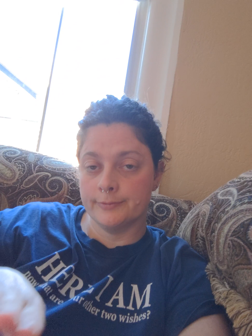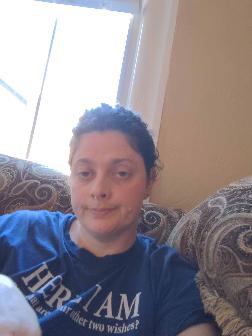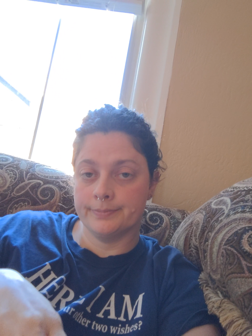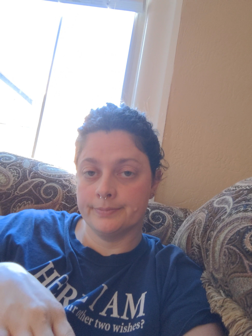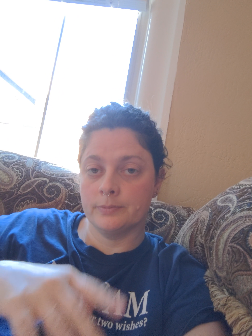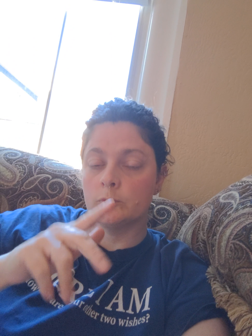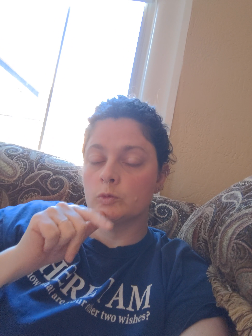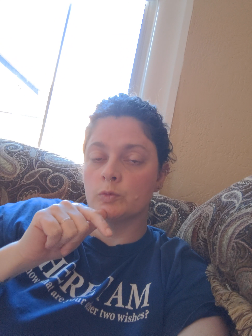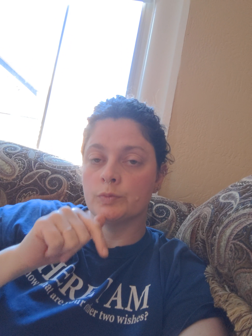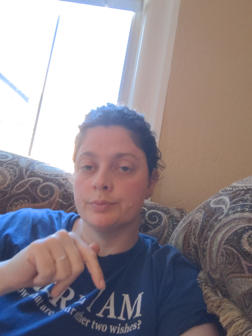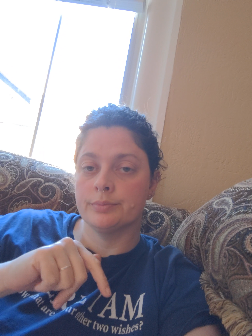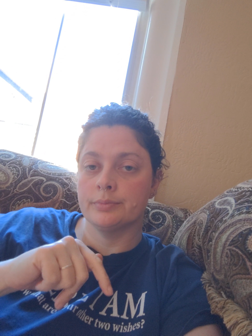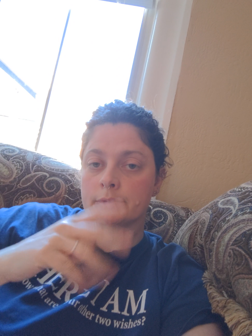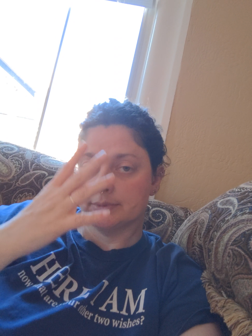who